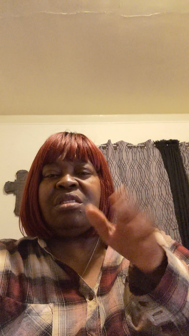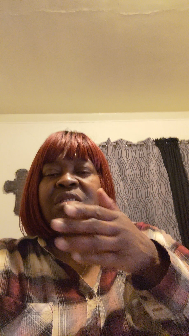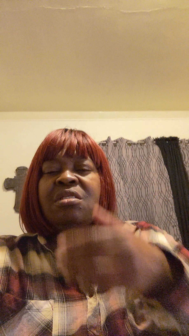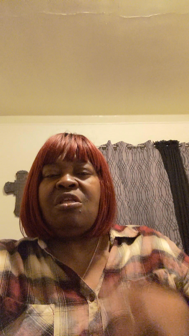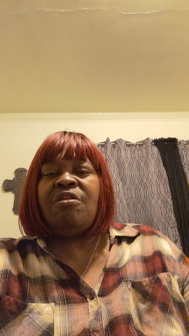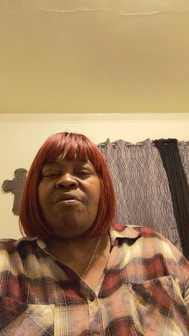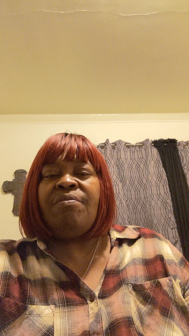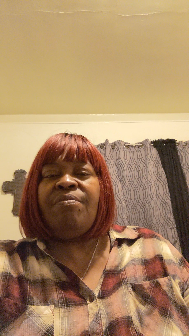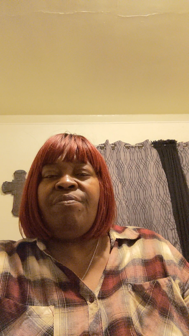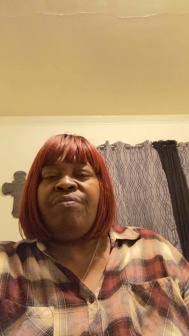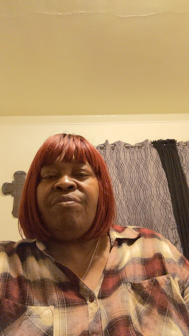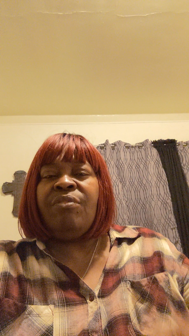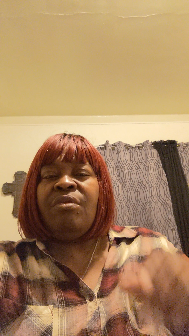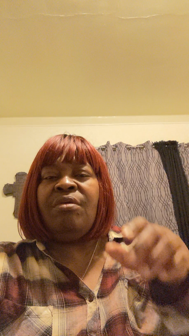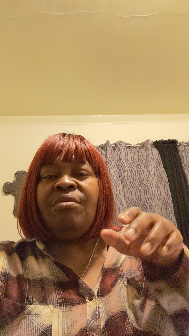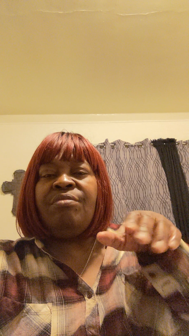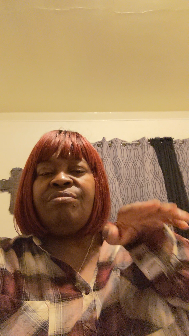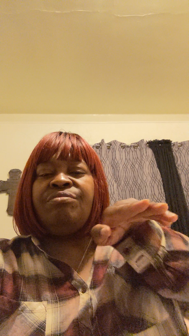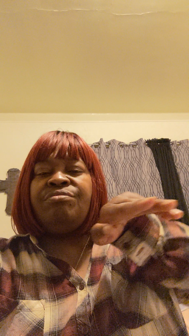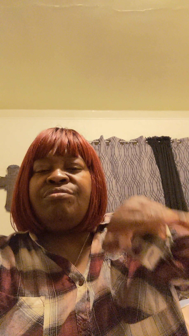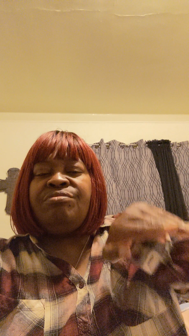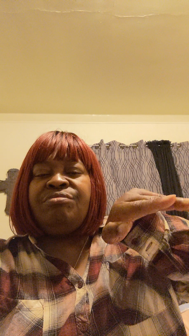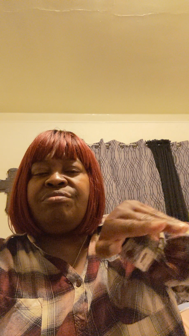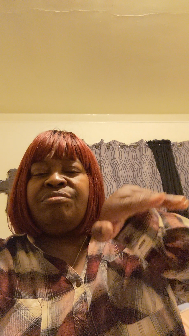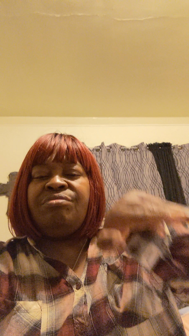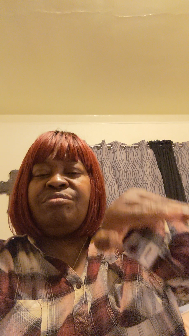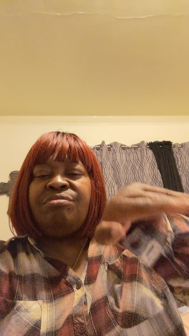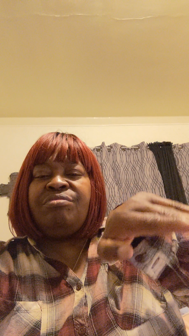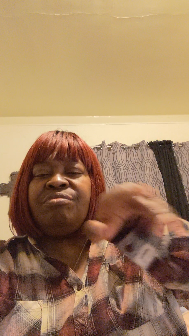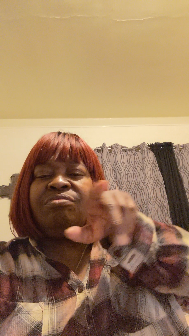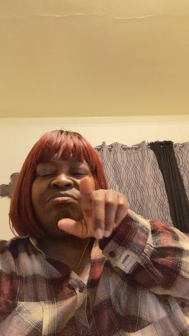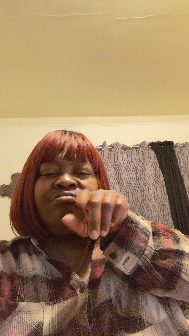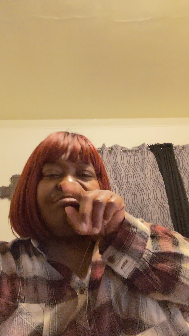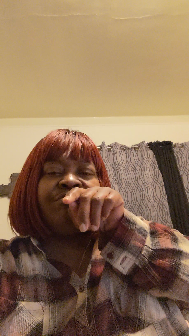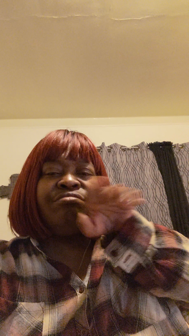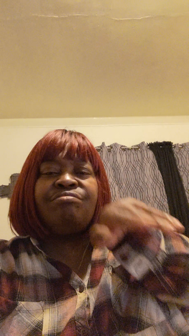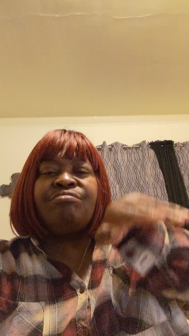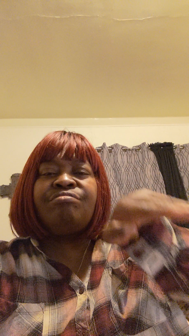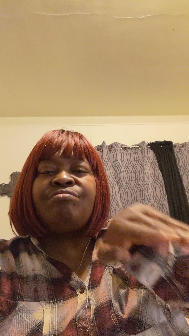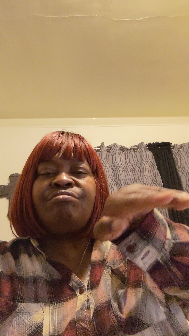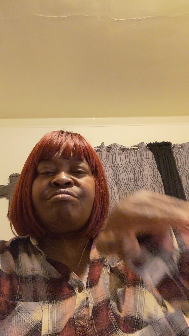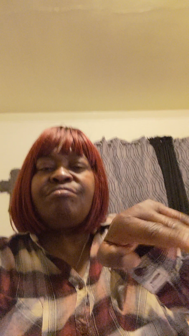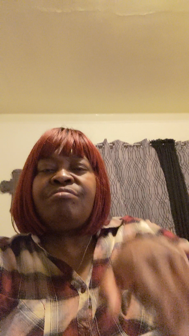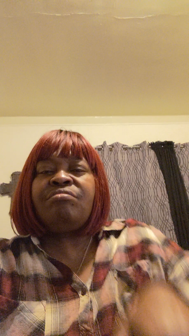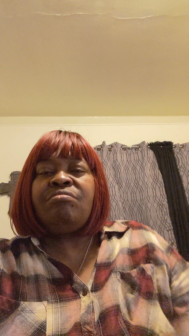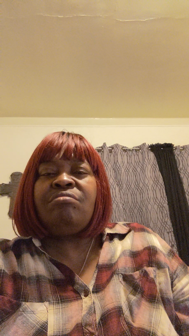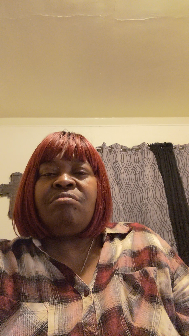penguin